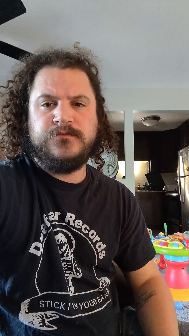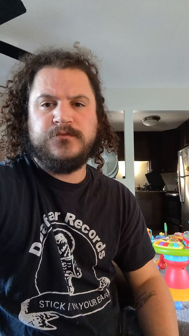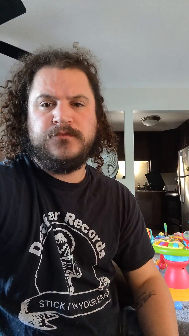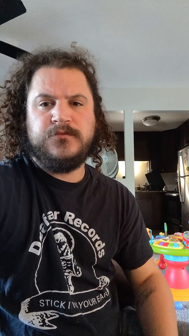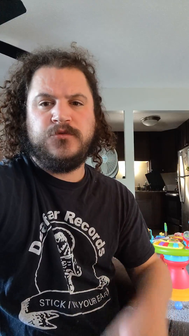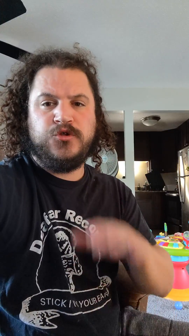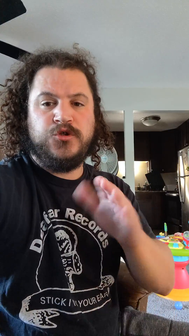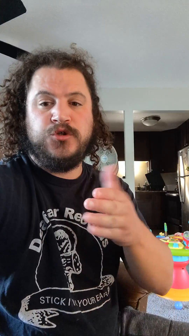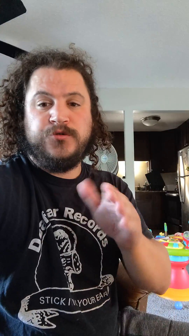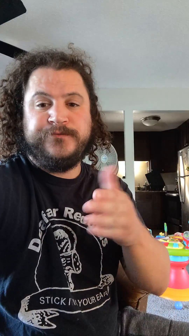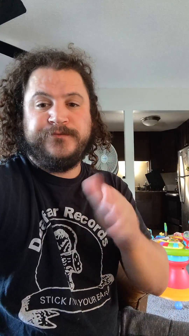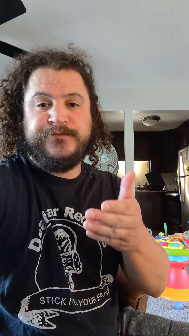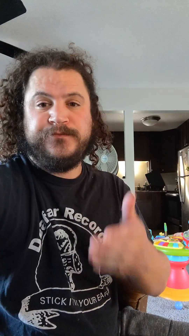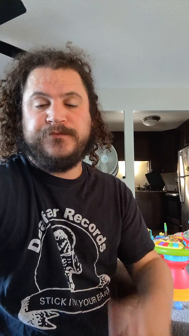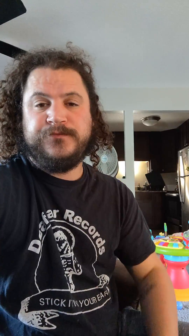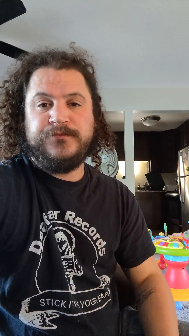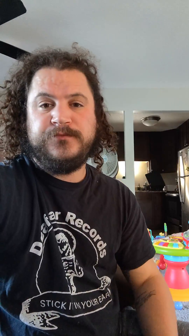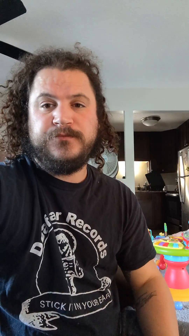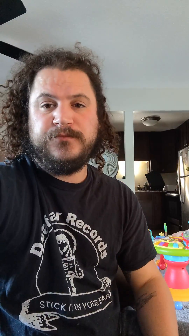cook